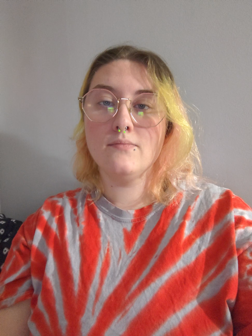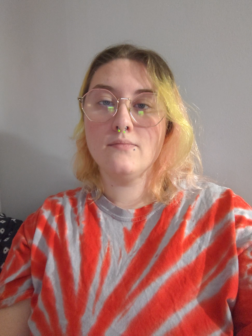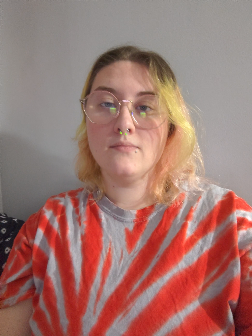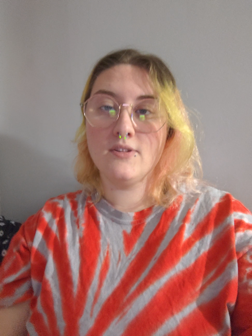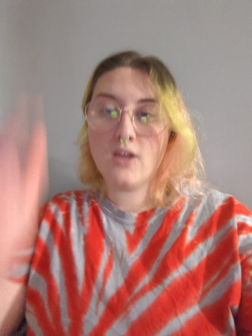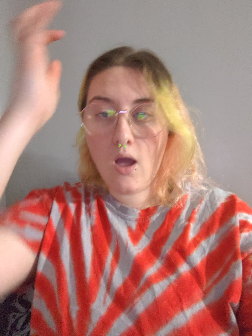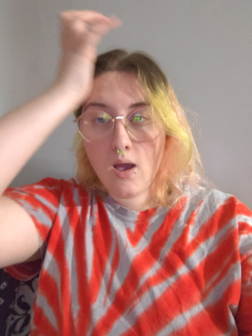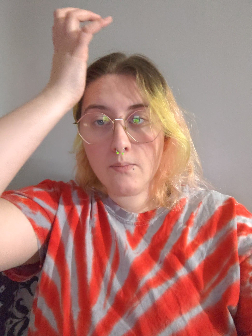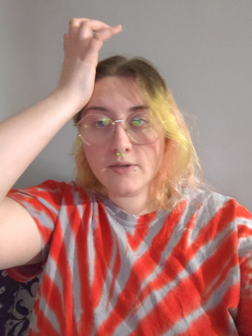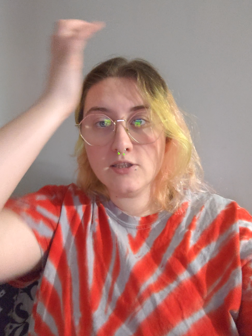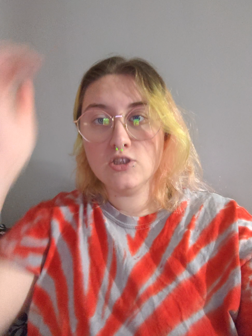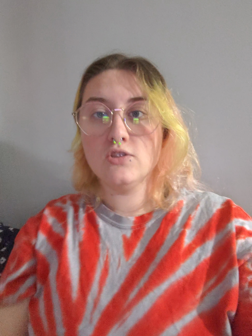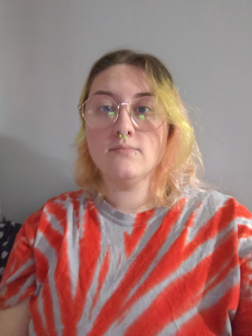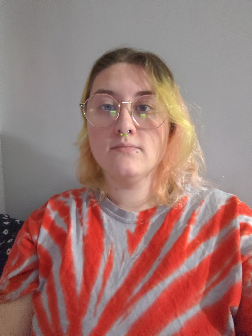garbage